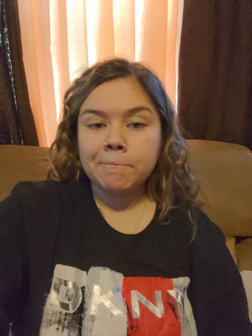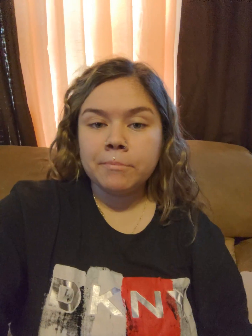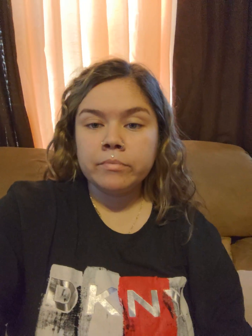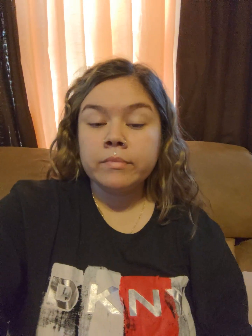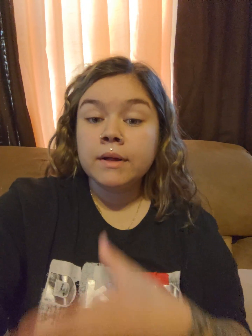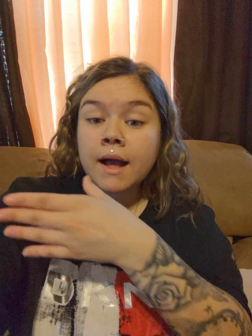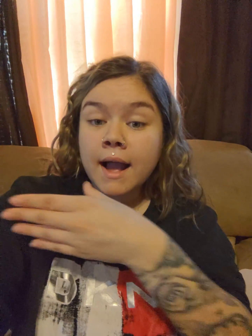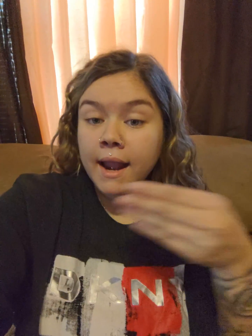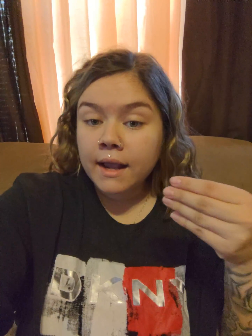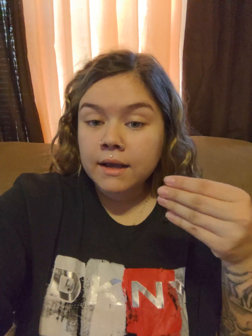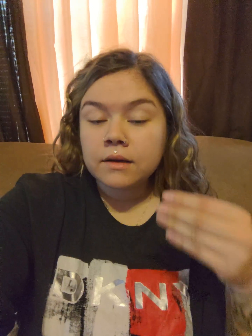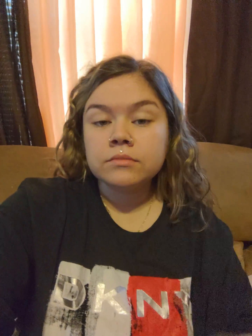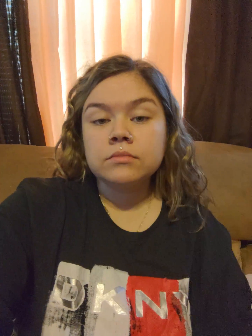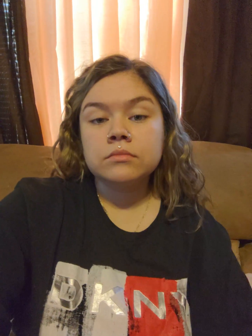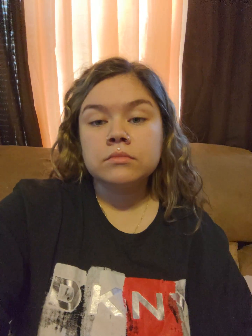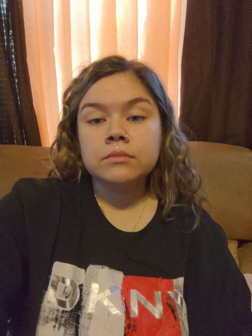and